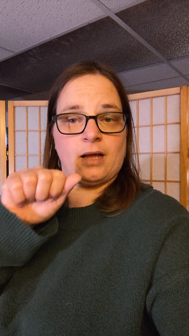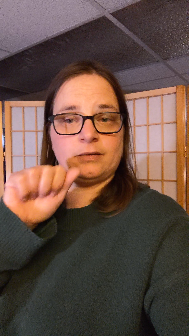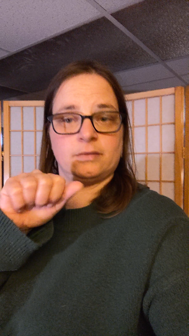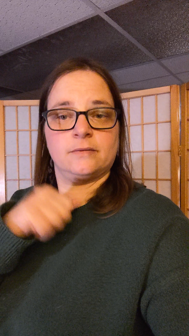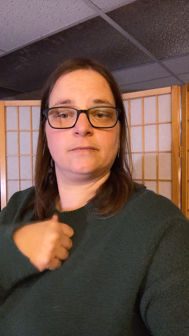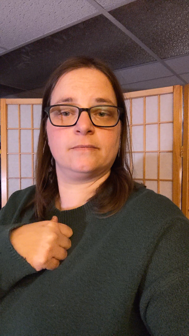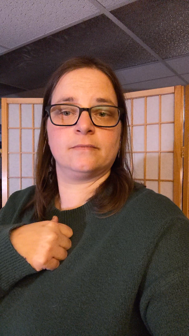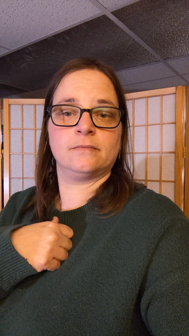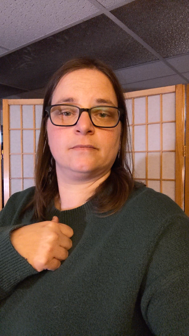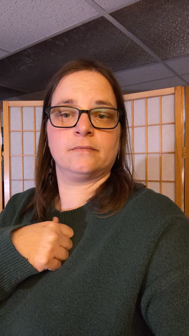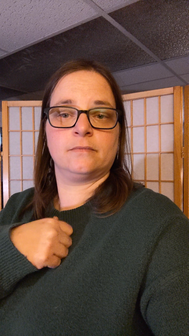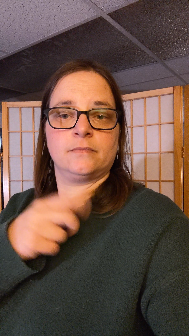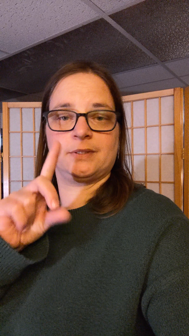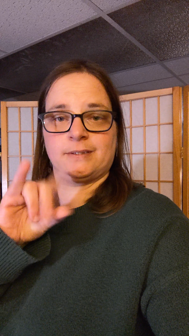did